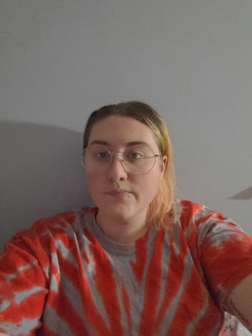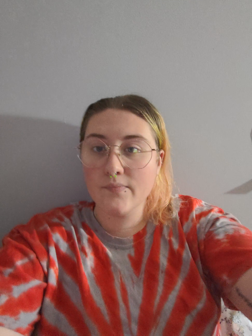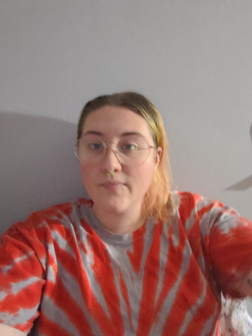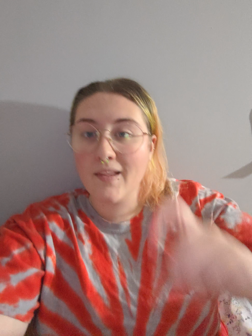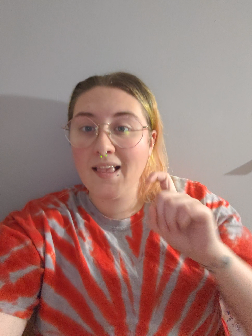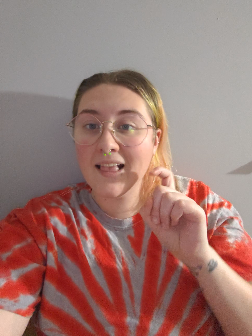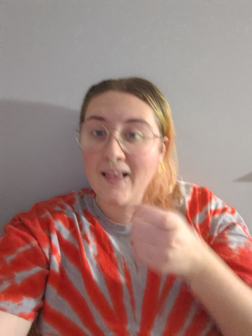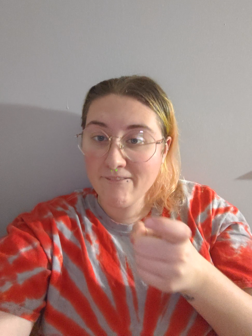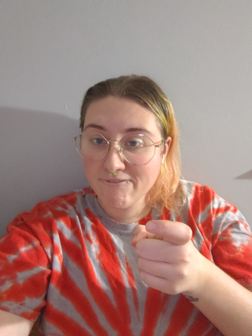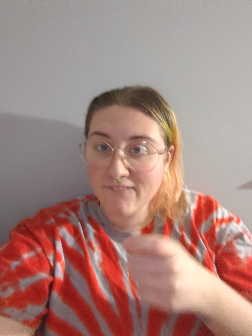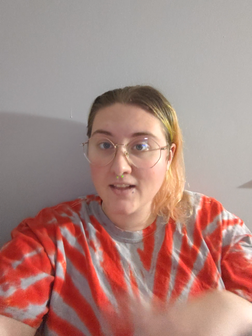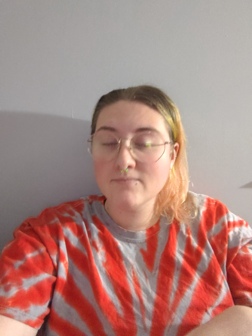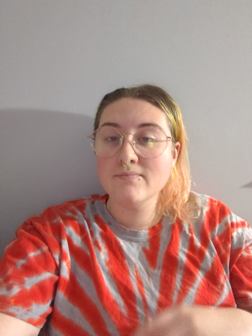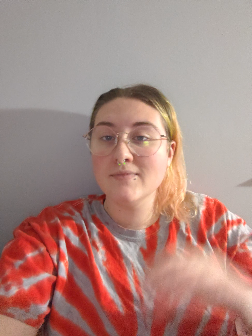gift